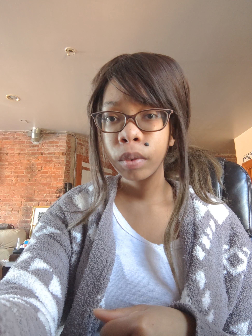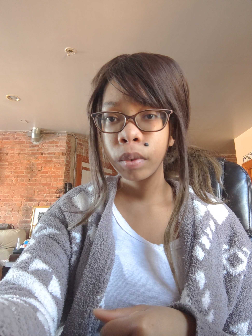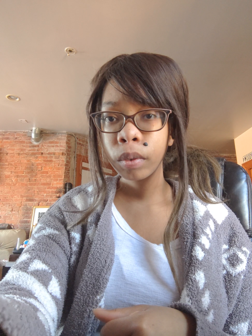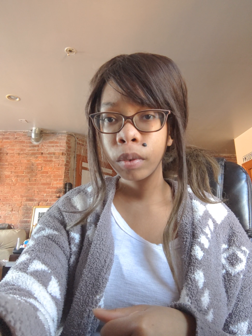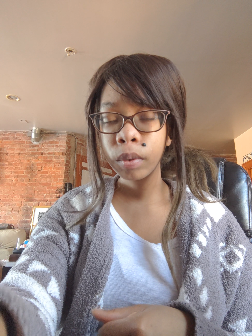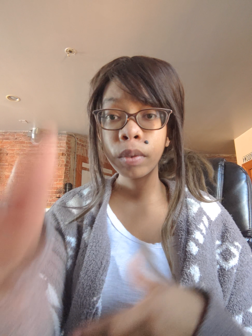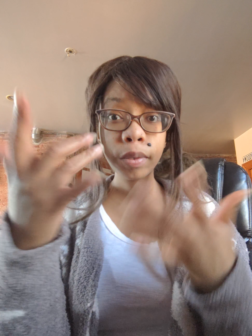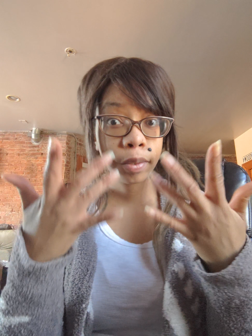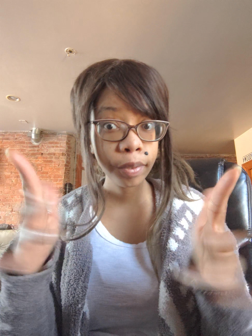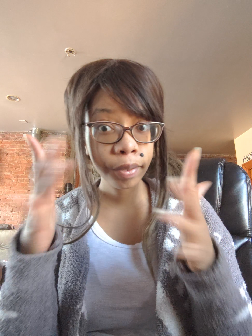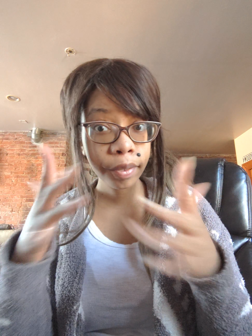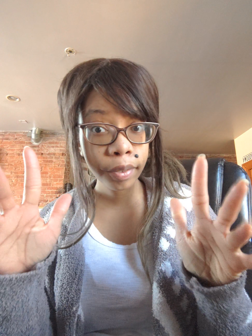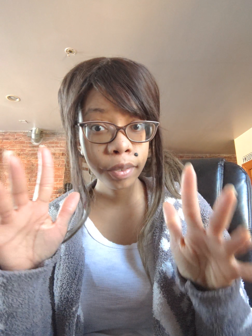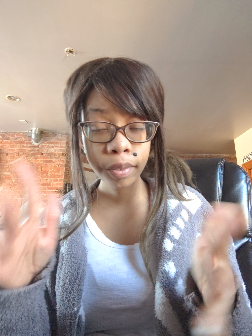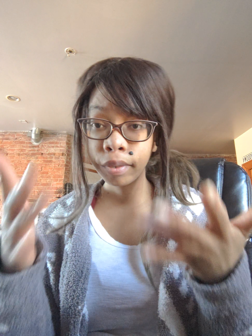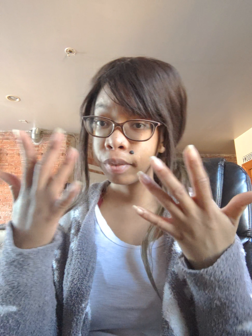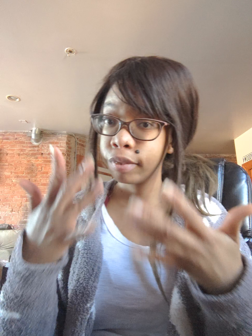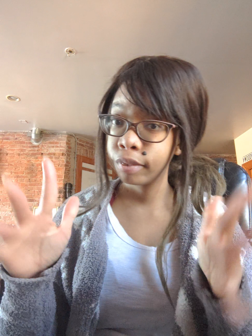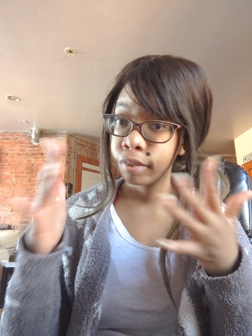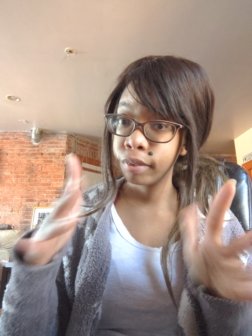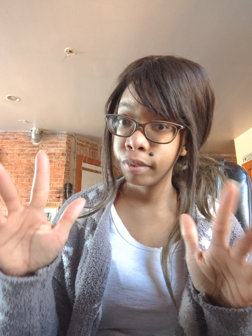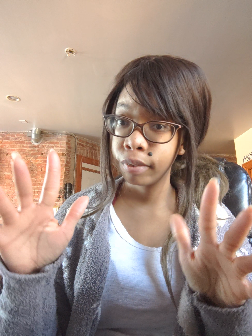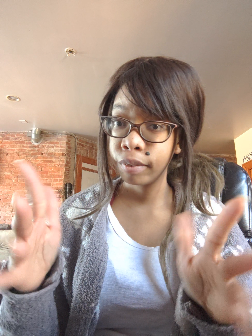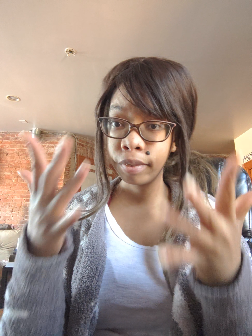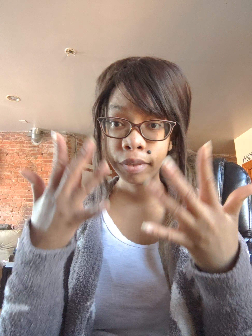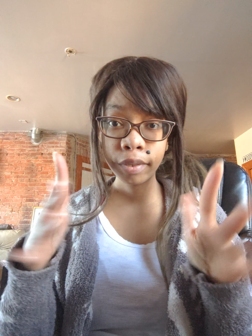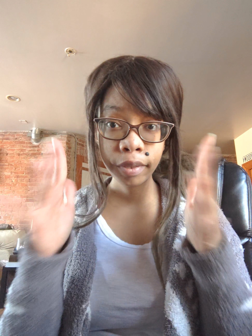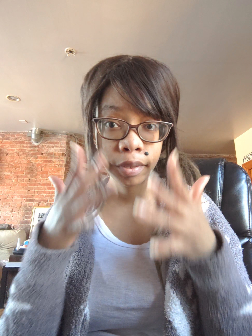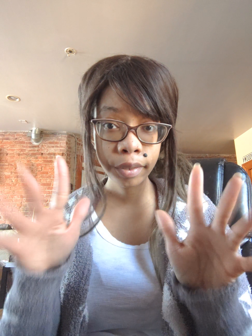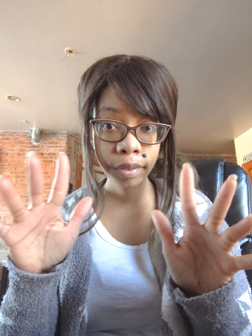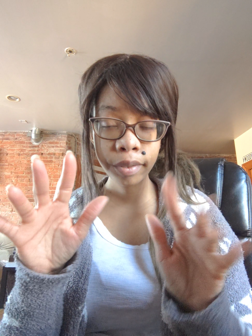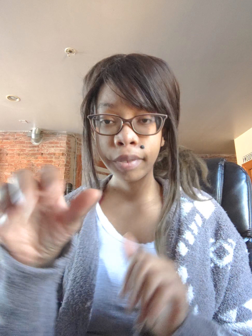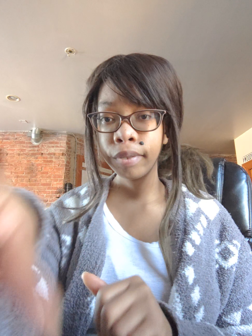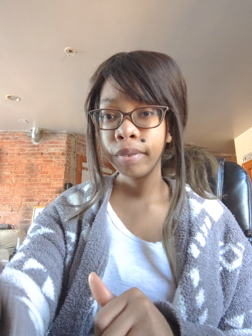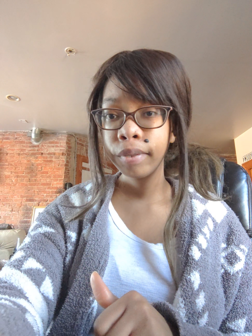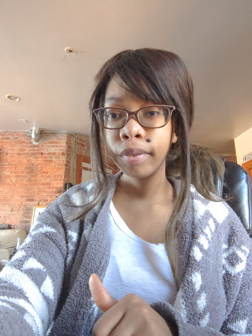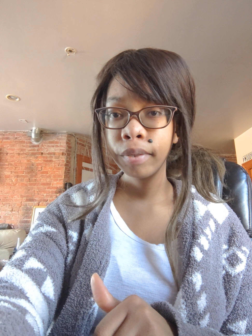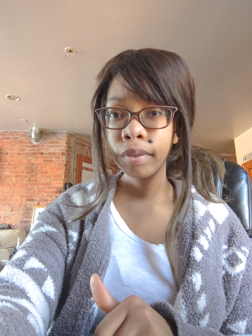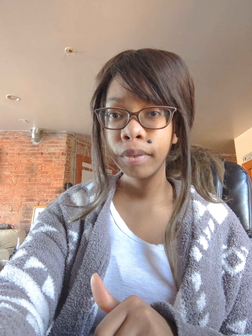finish